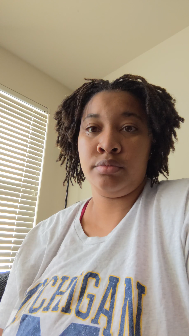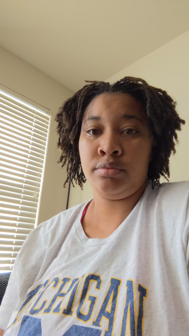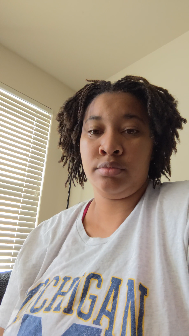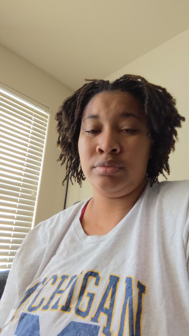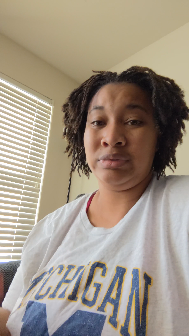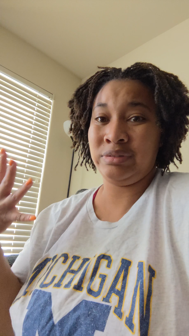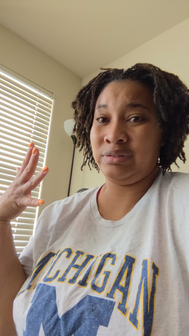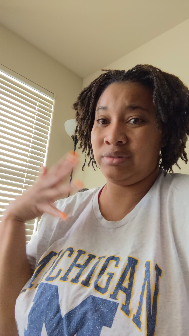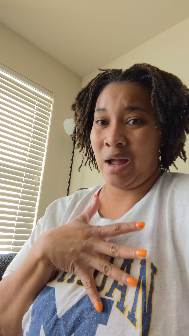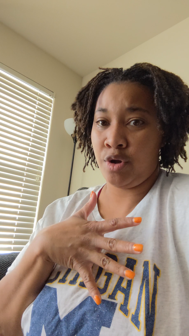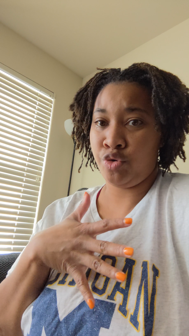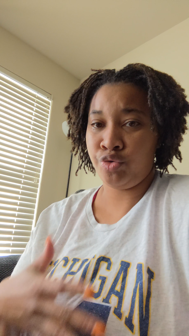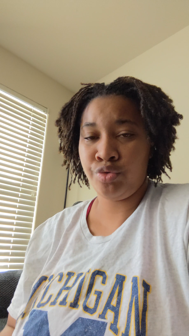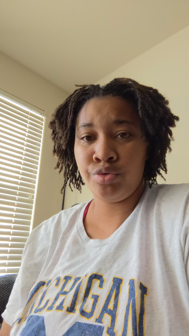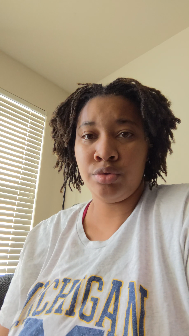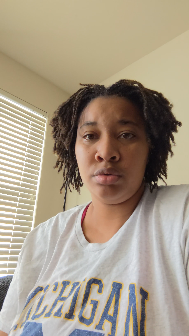scared